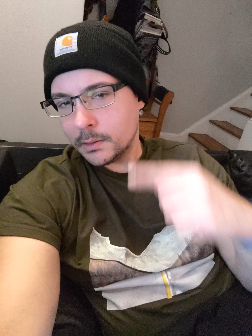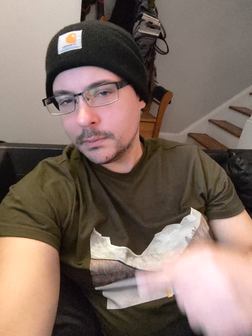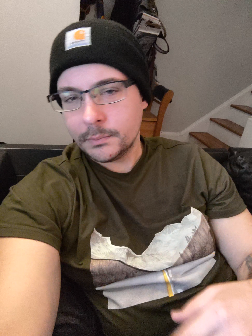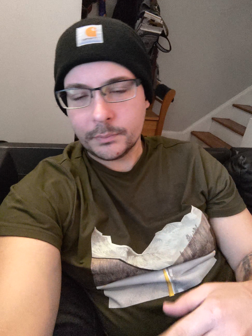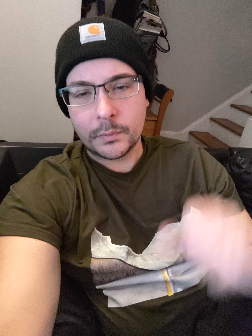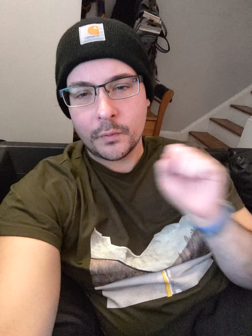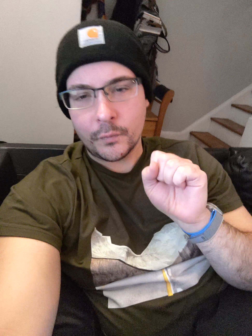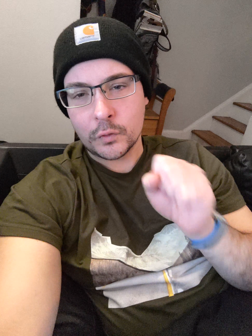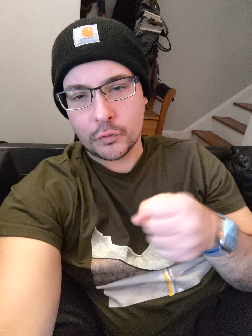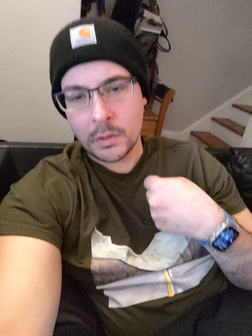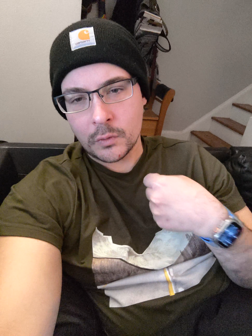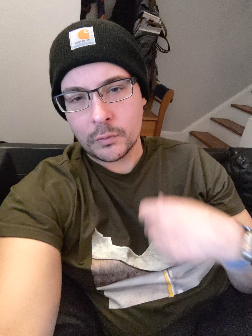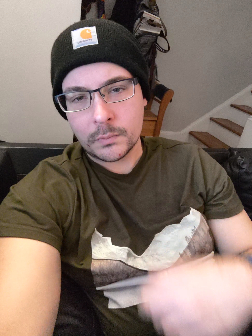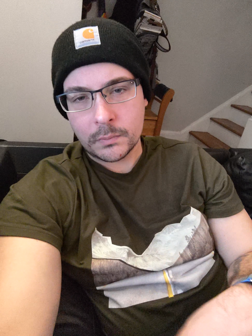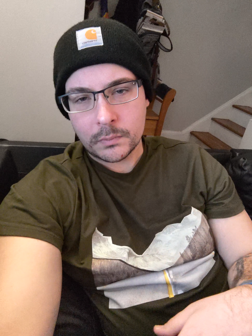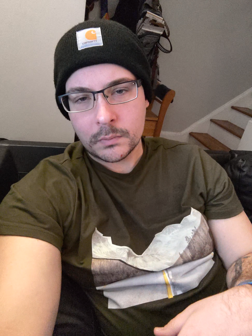refrigerator